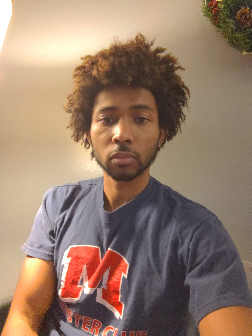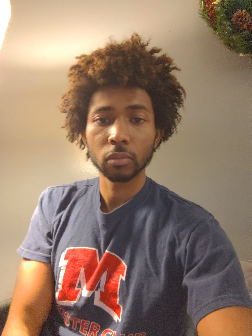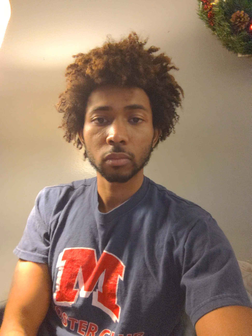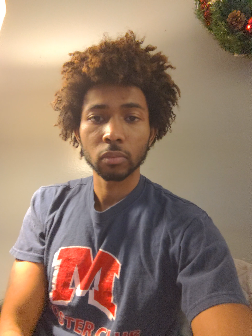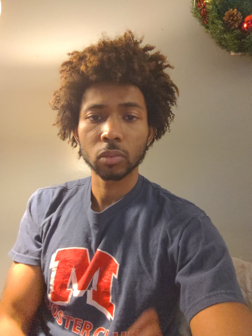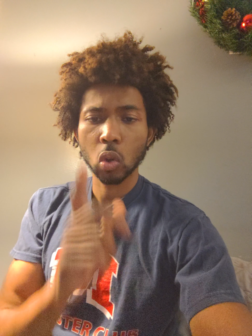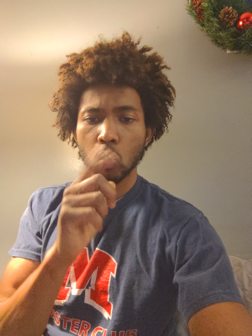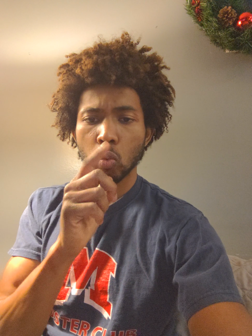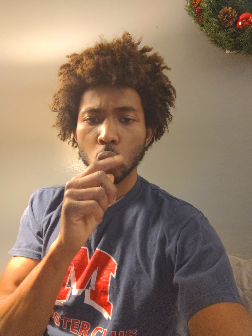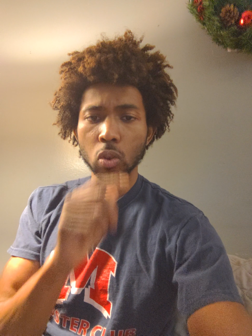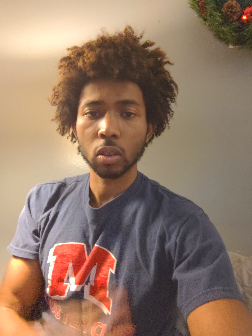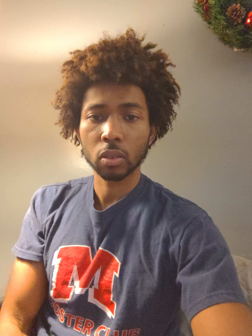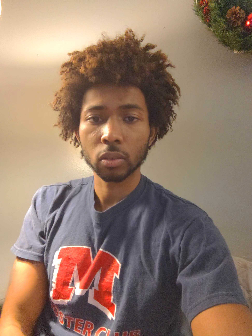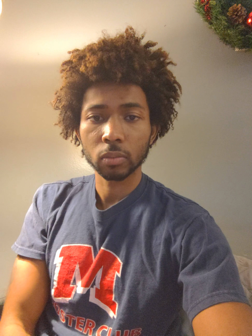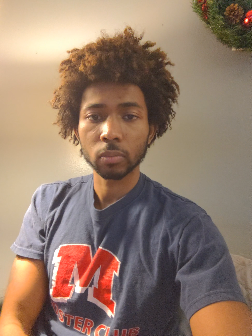who